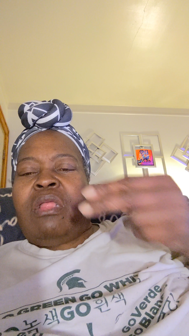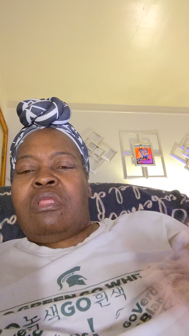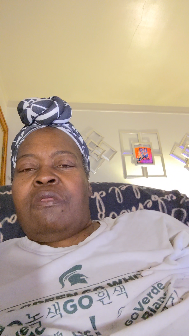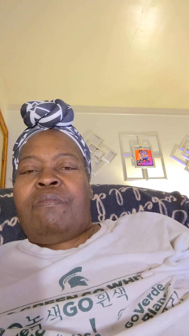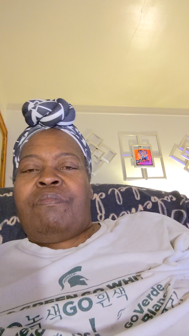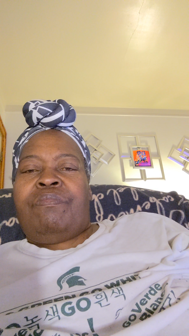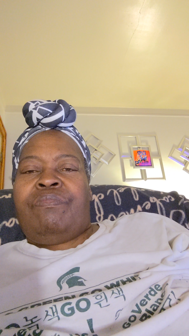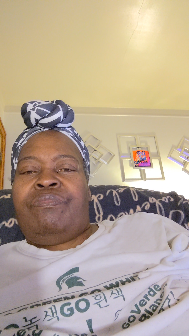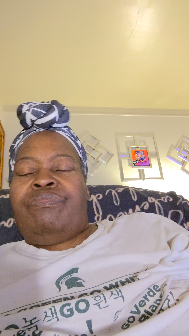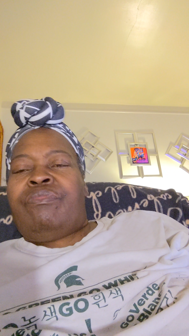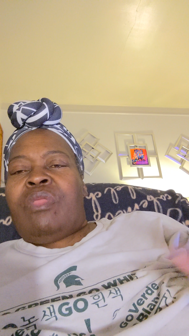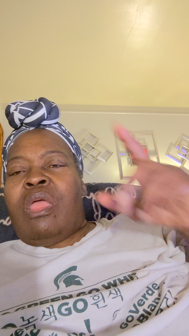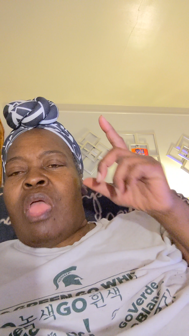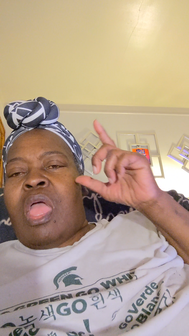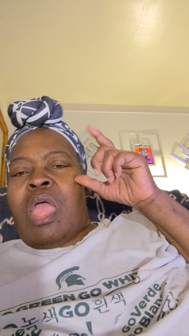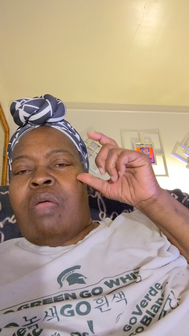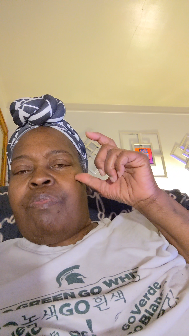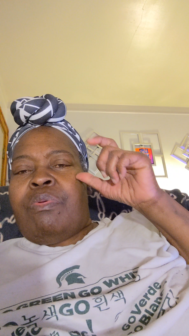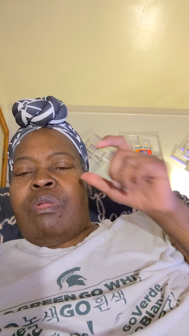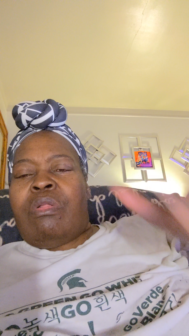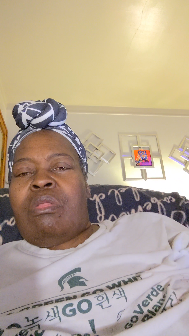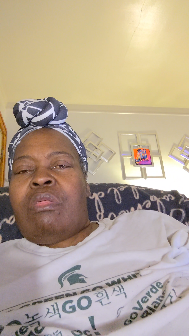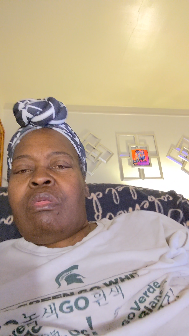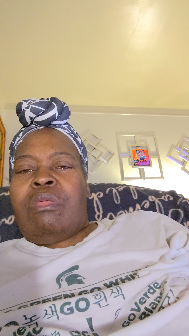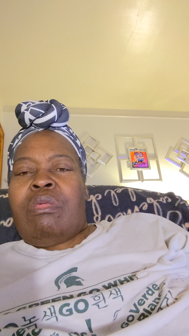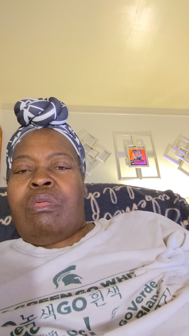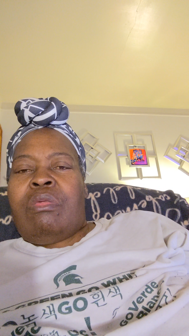camera